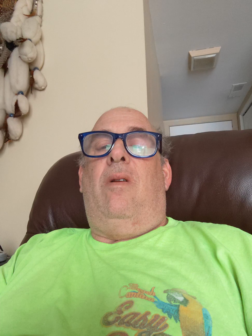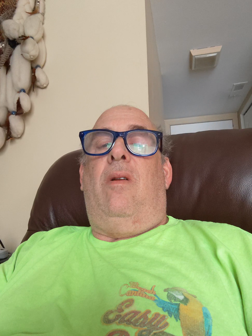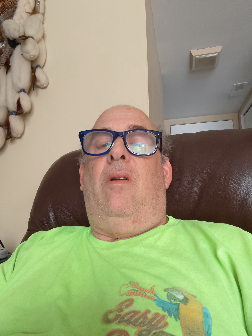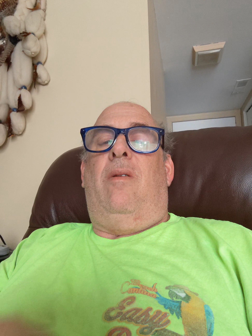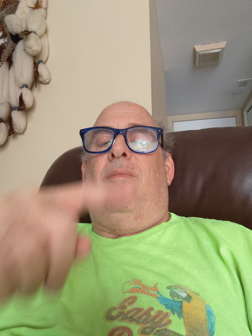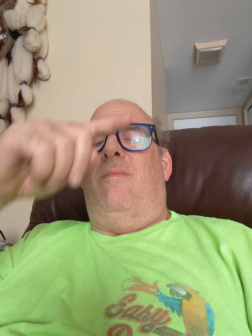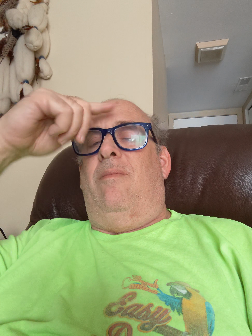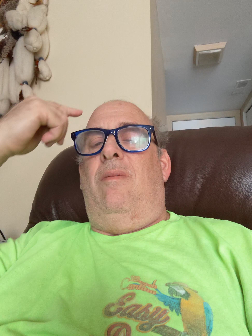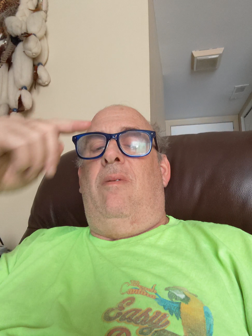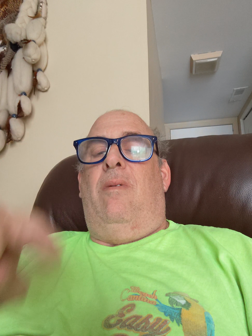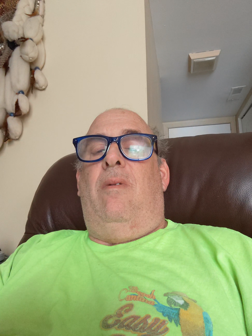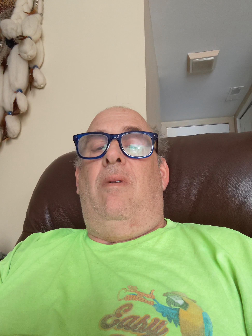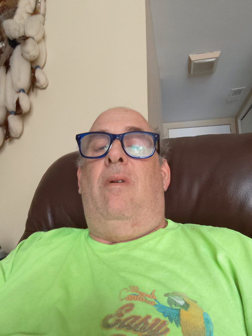black